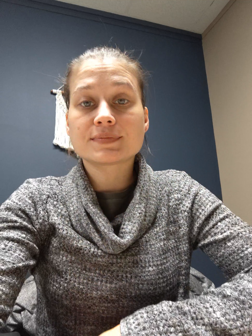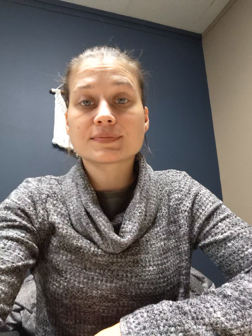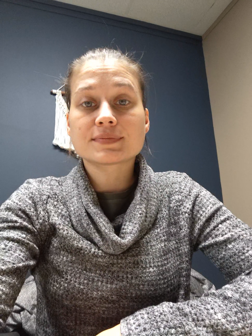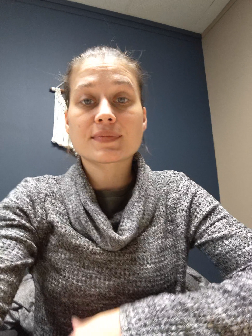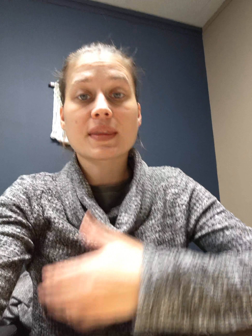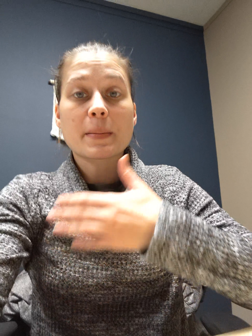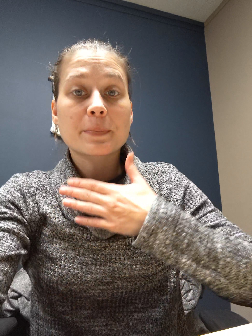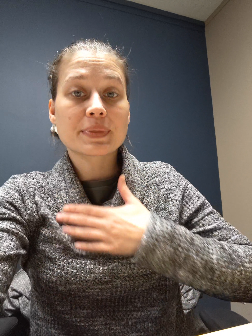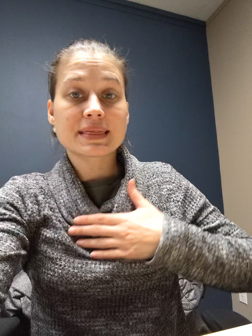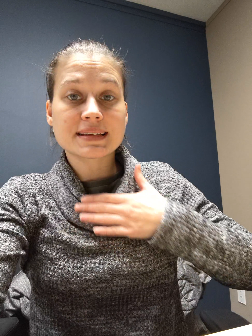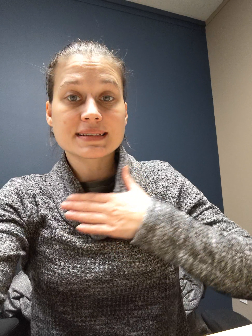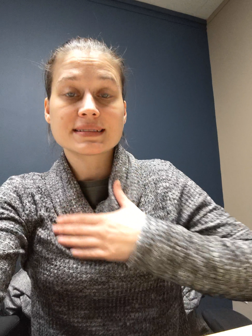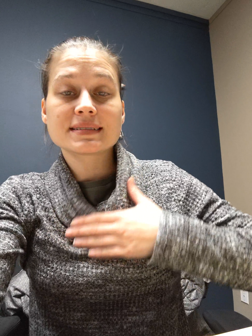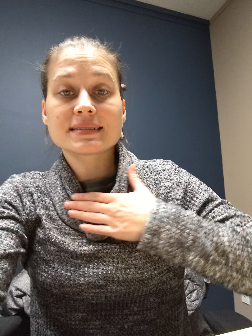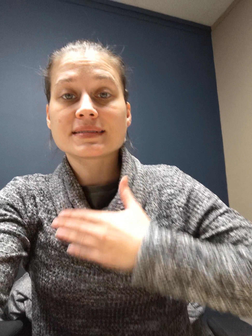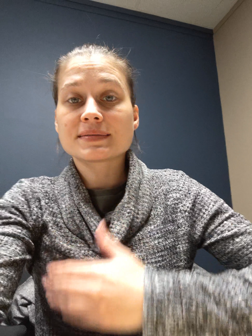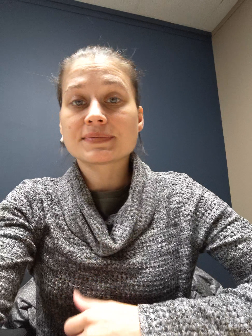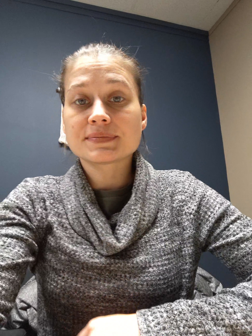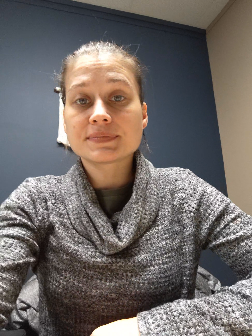please